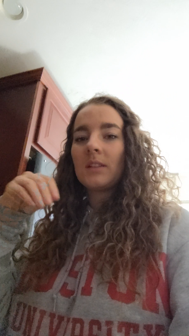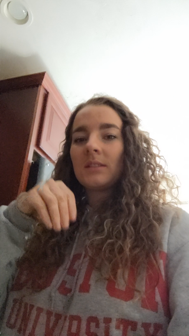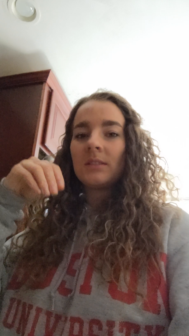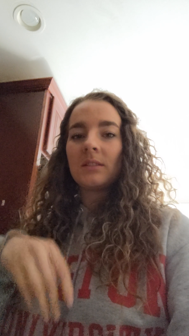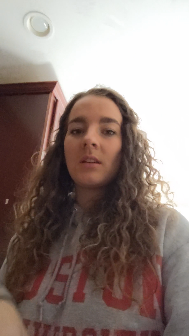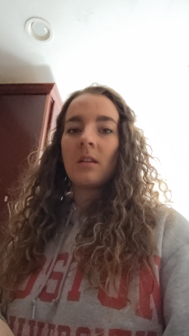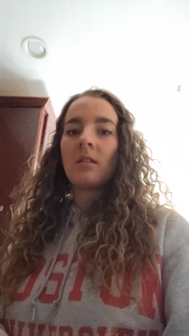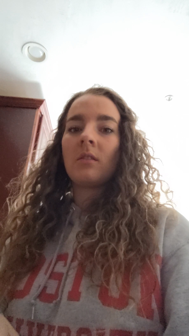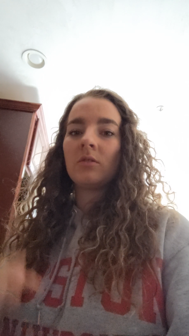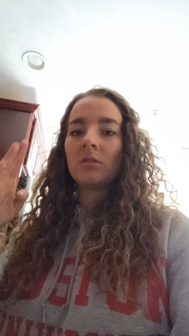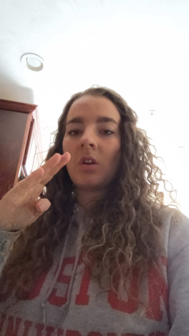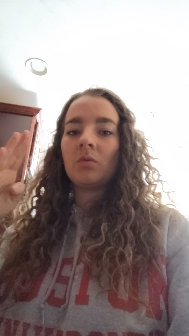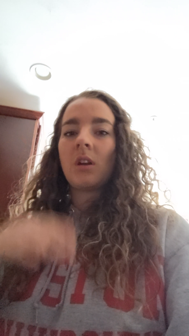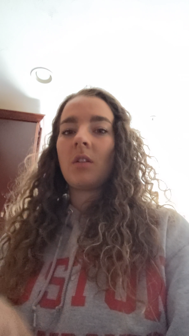downtown